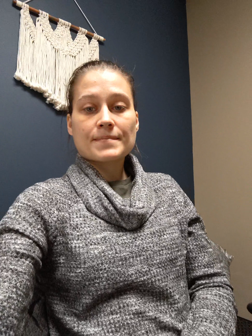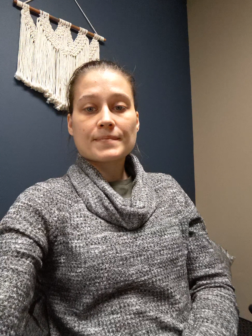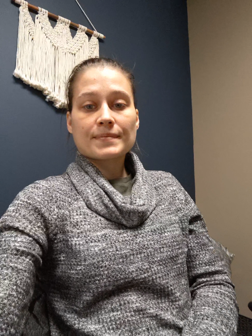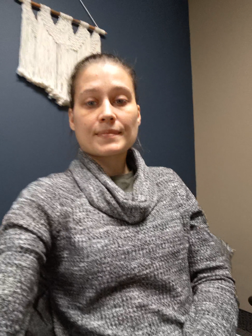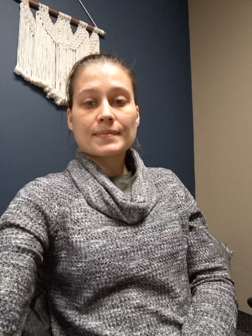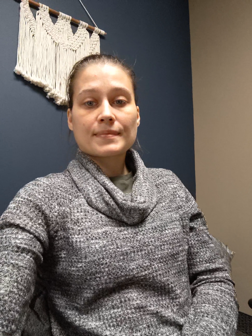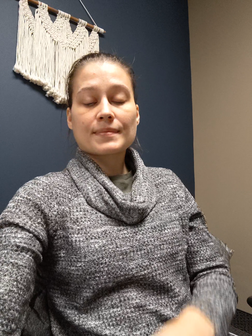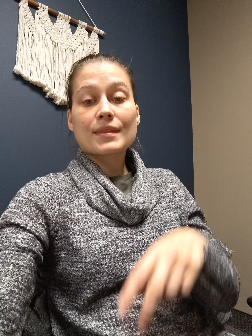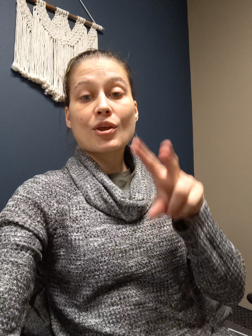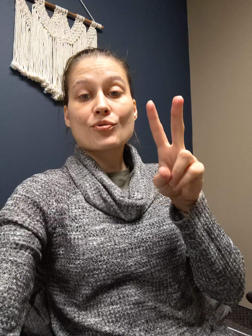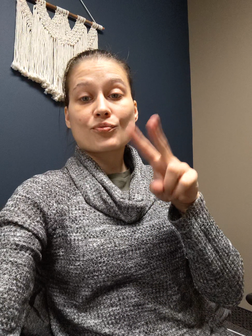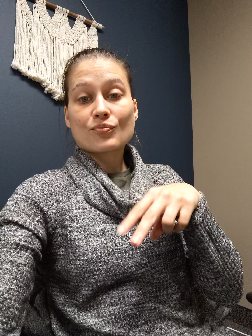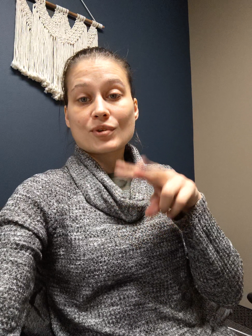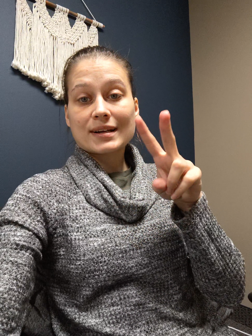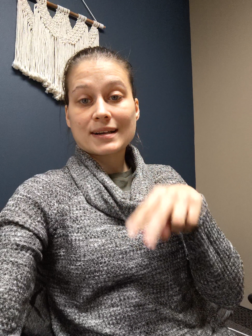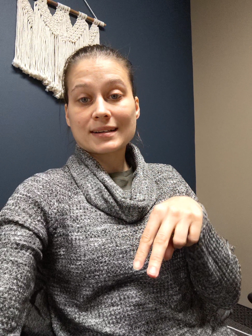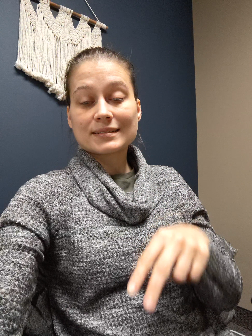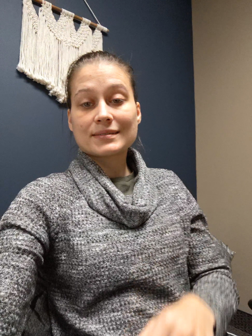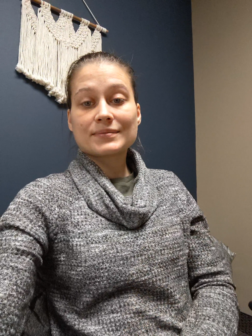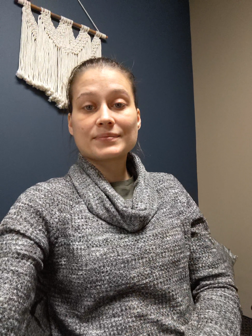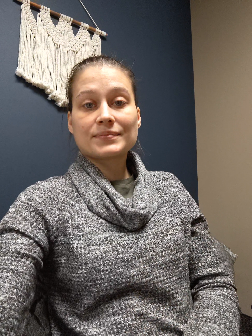read